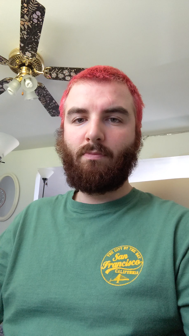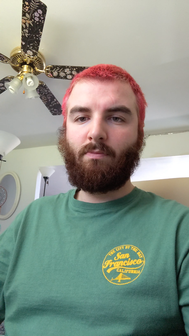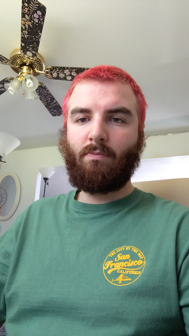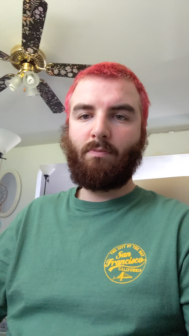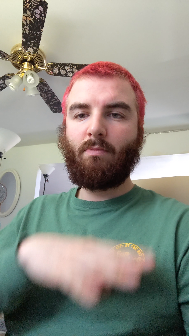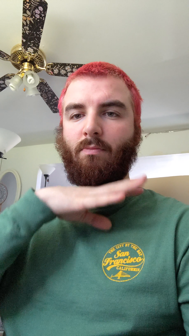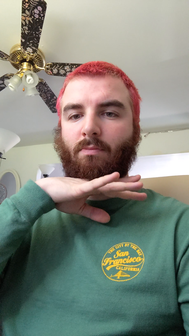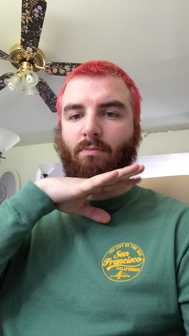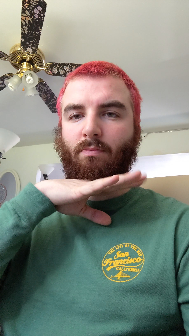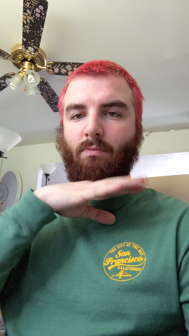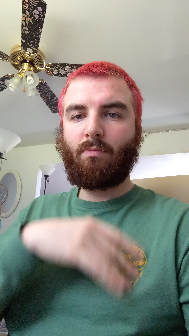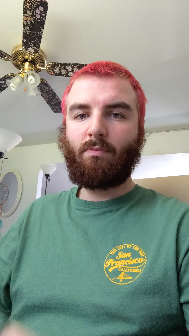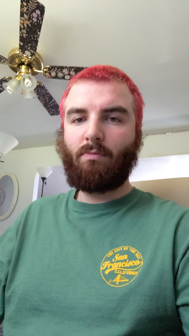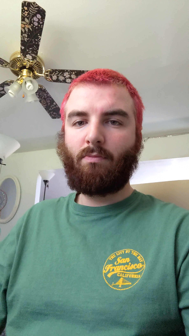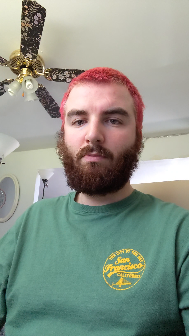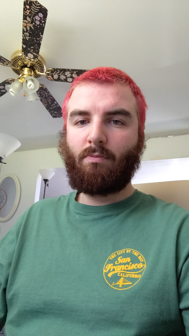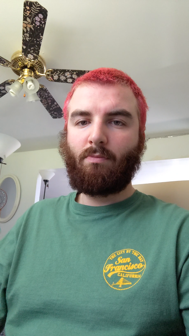naughty